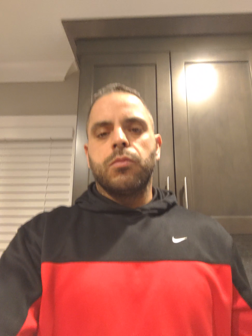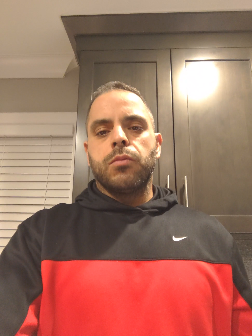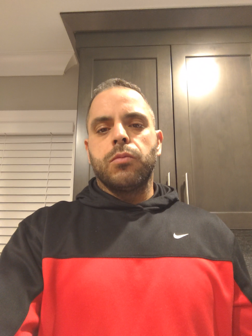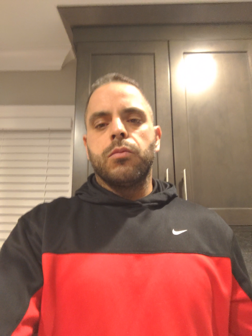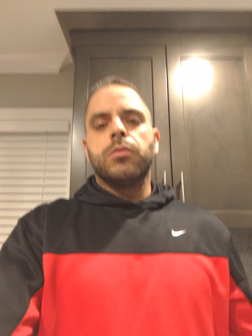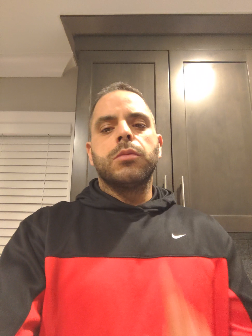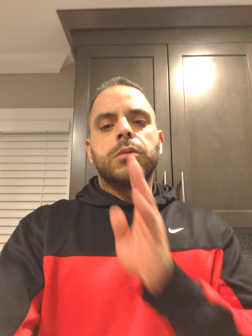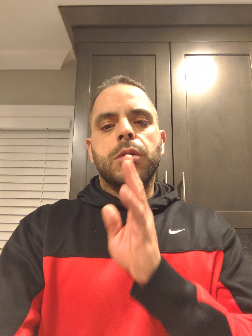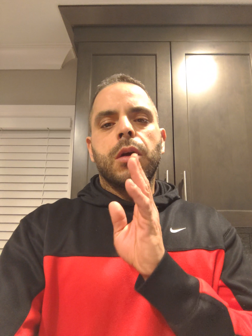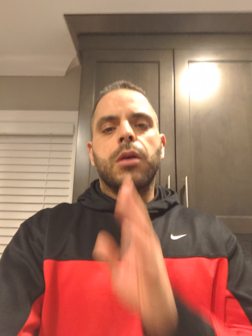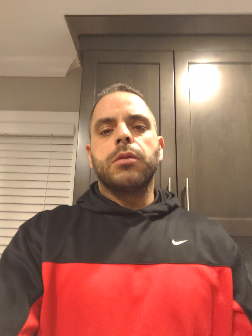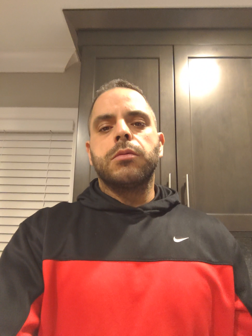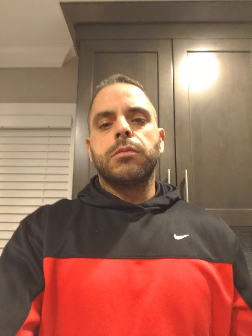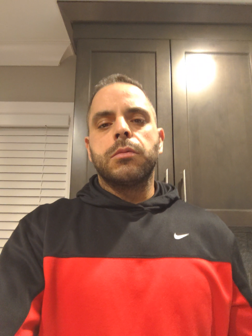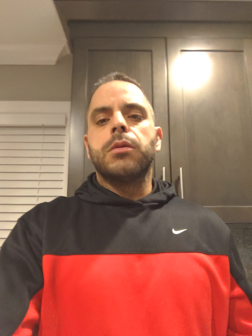talk